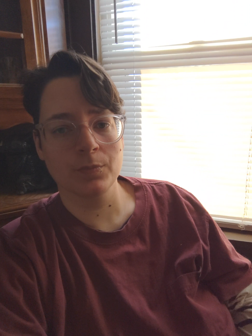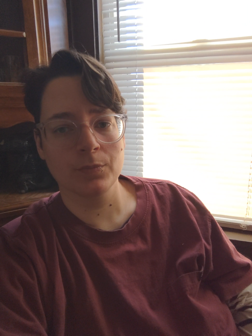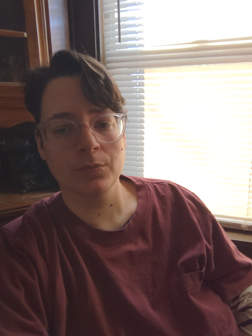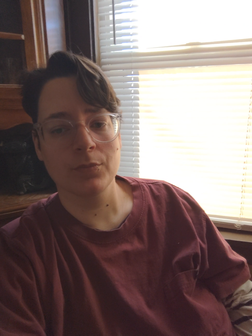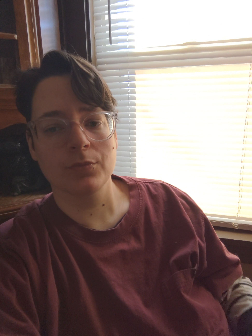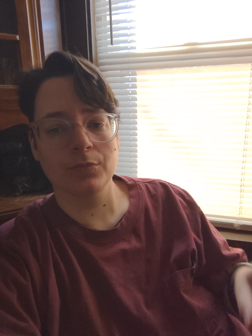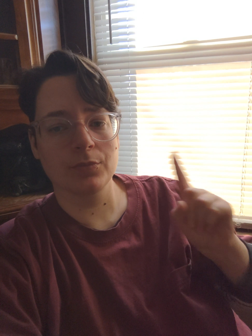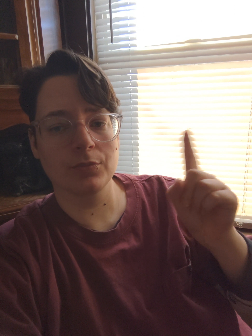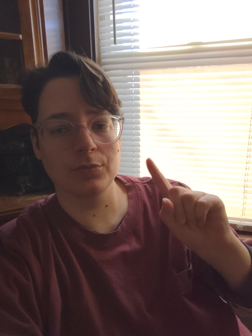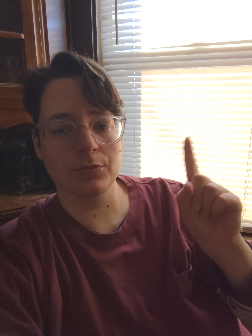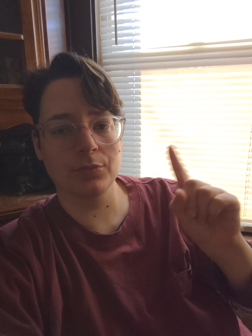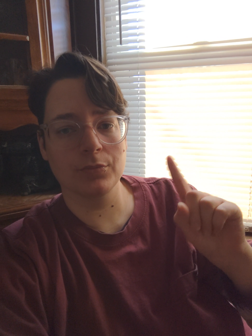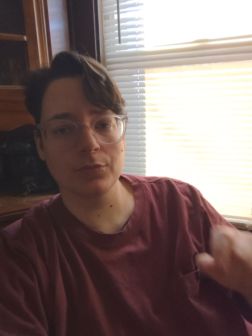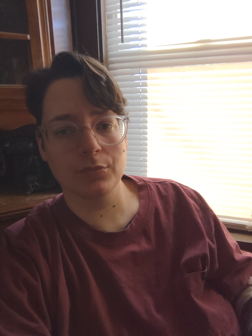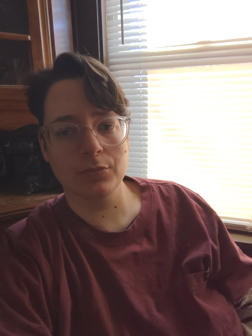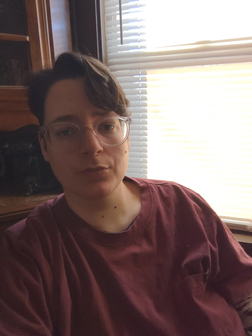where